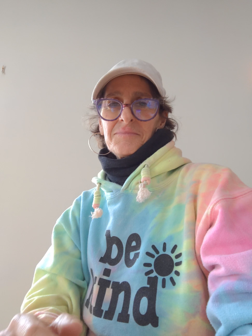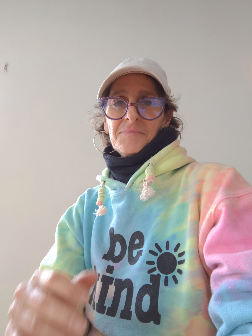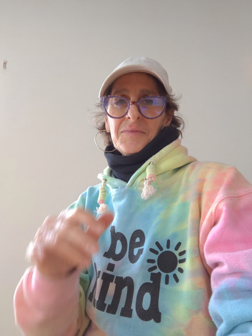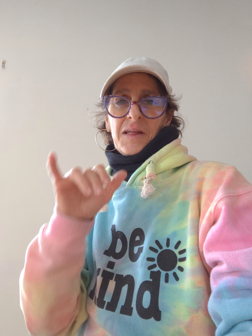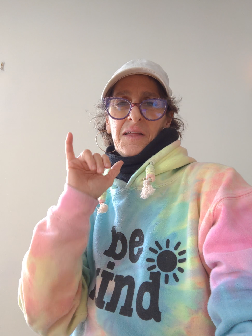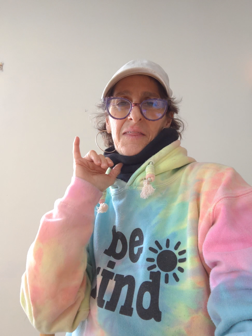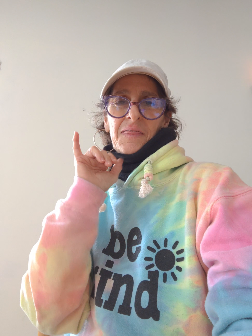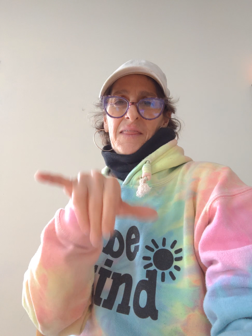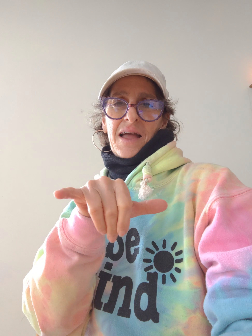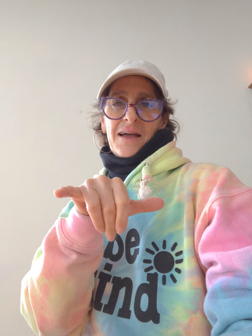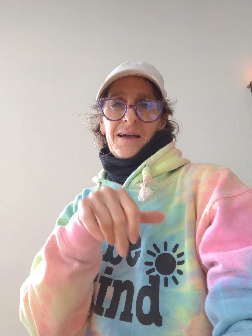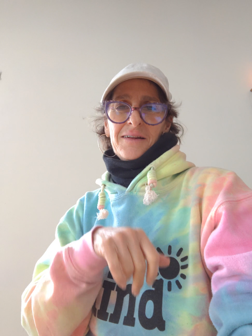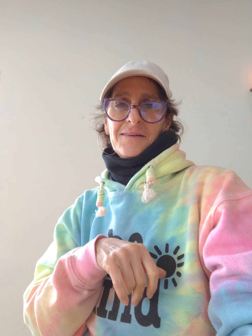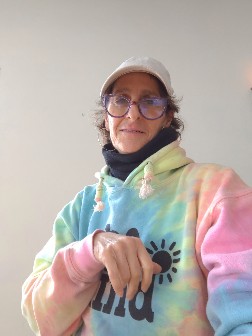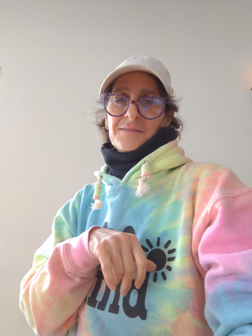that